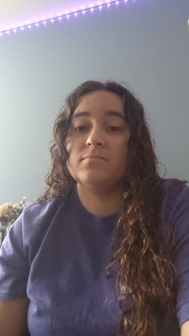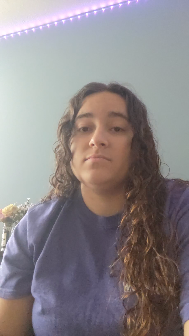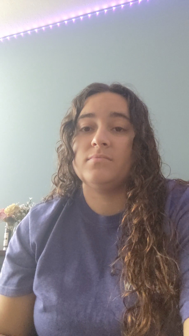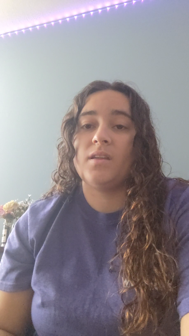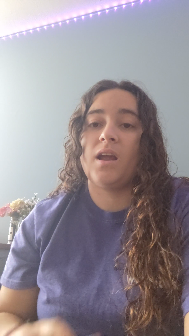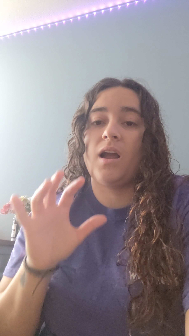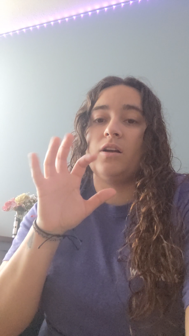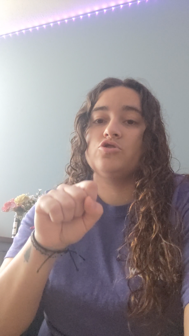catch